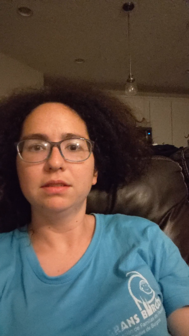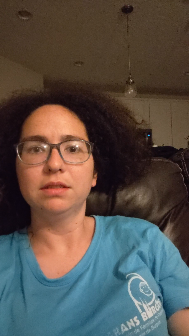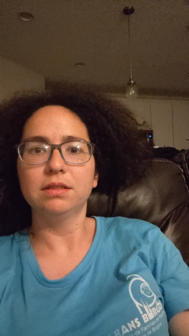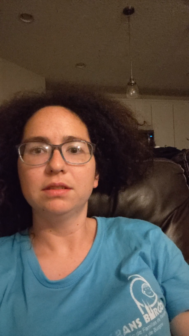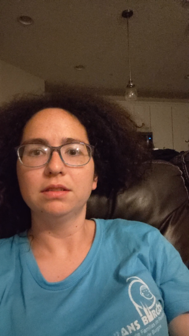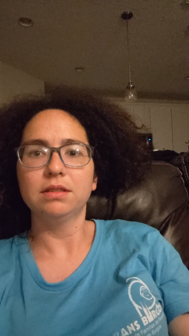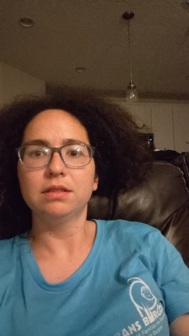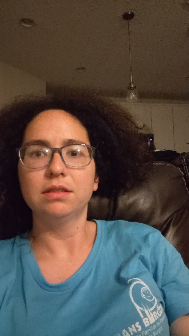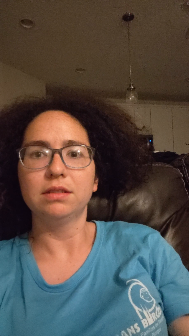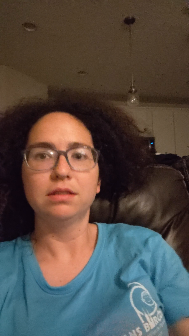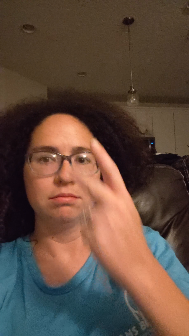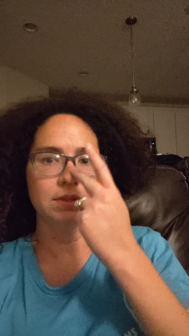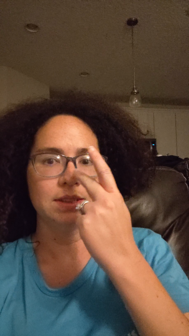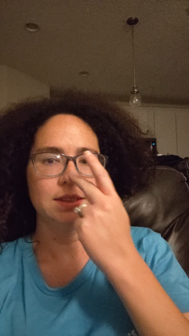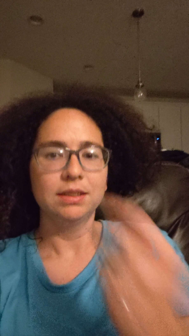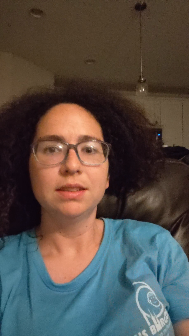penis